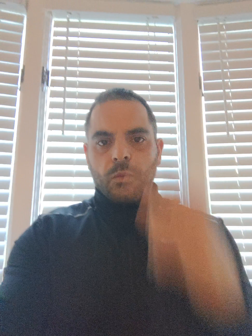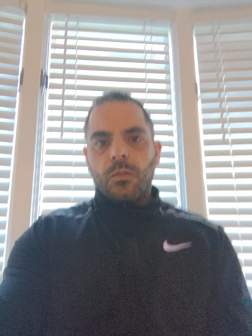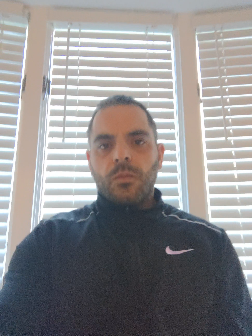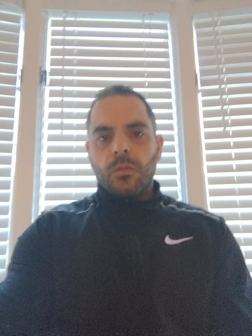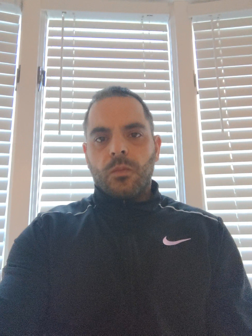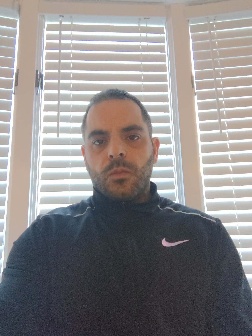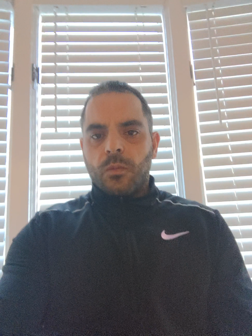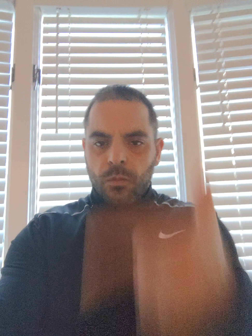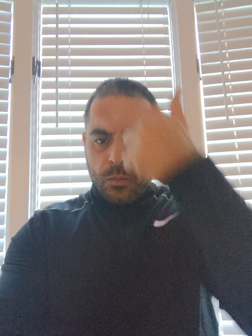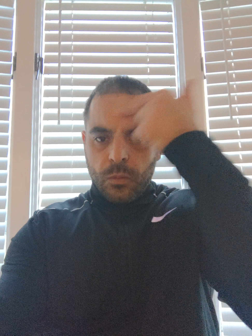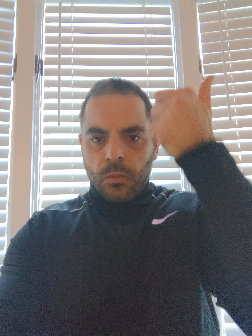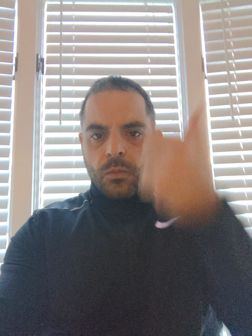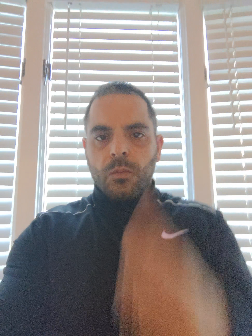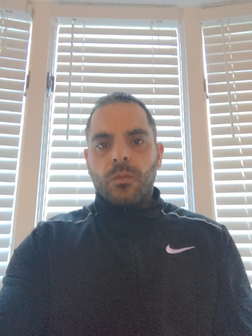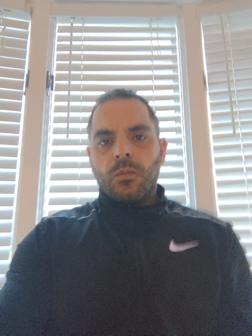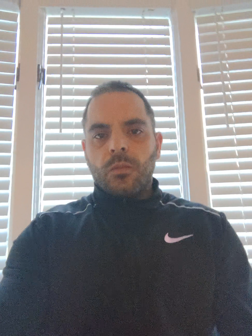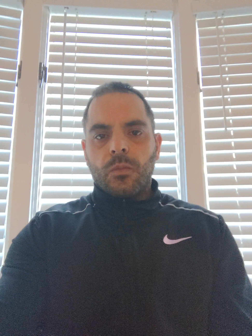because